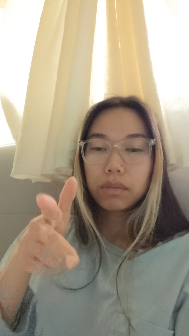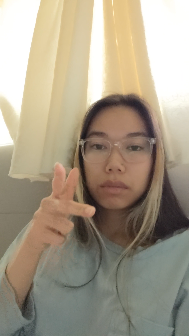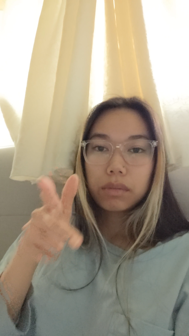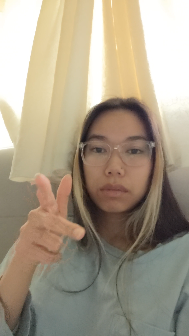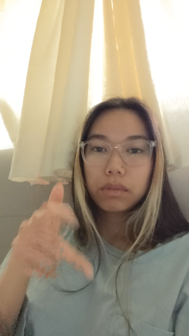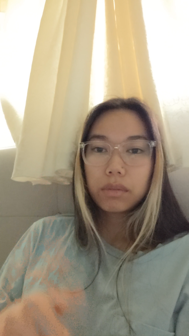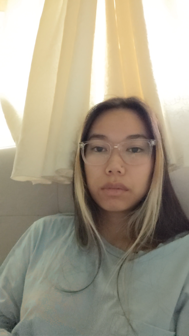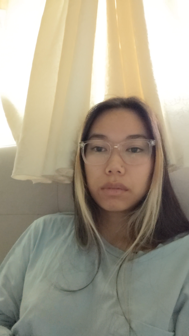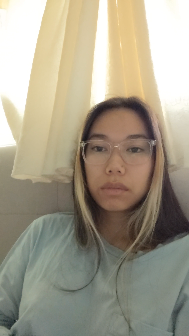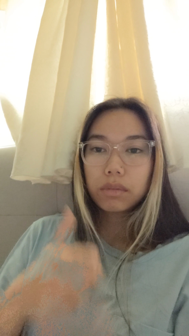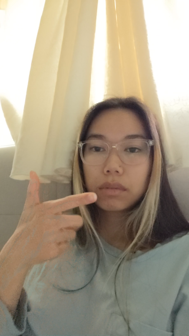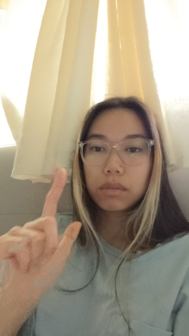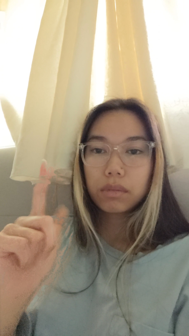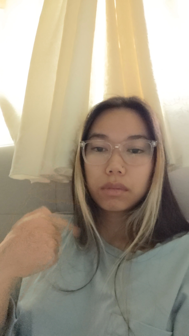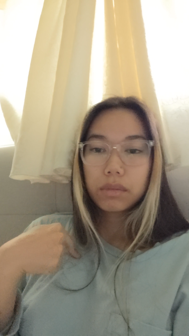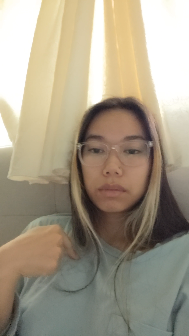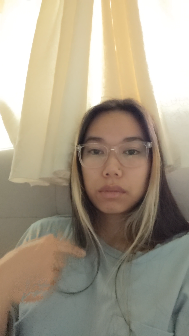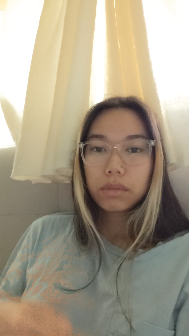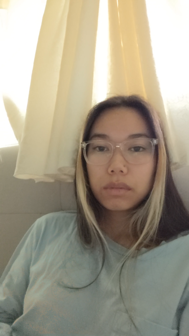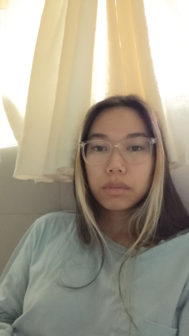let me